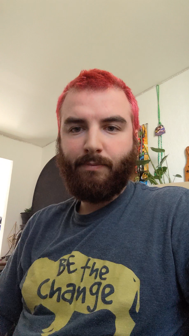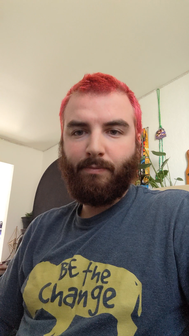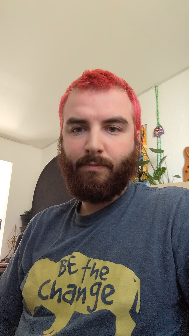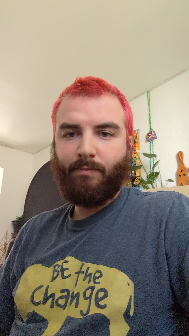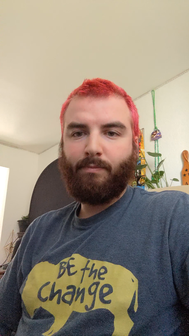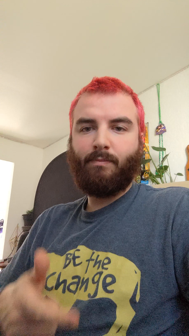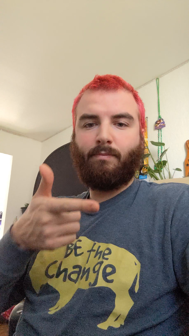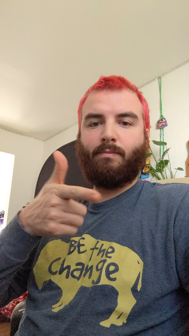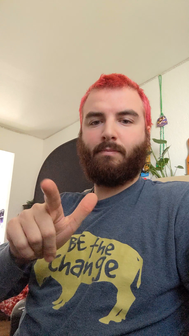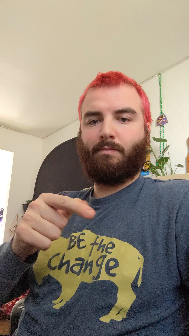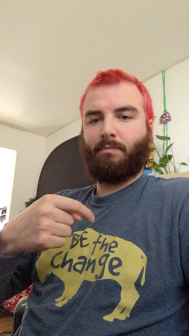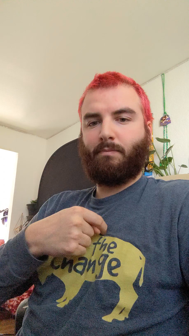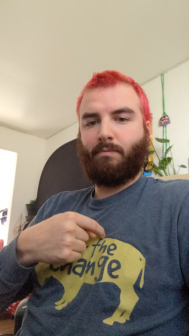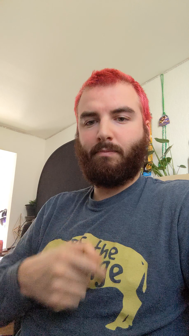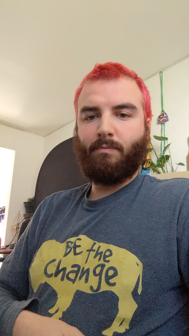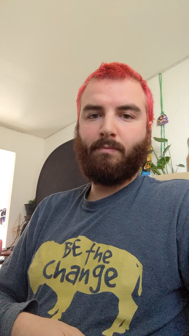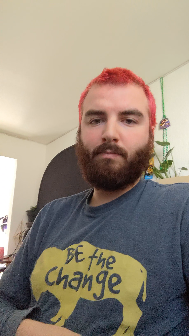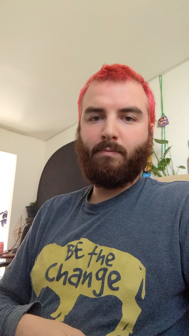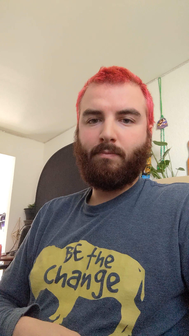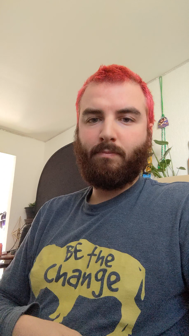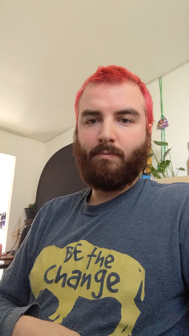let me